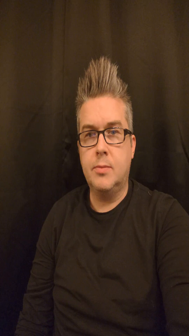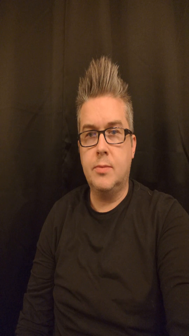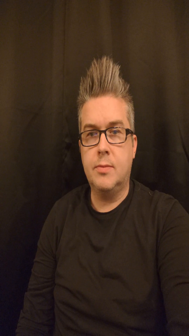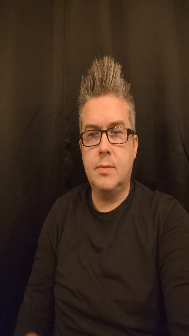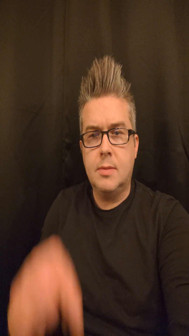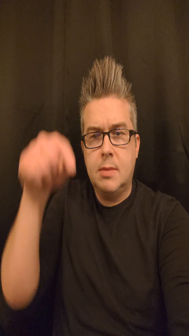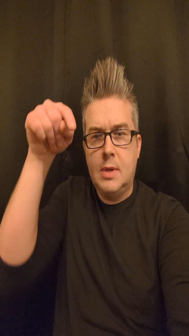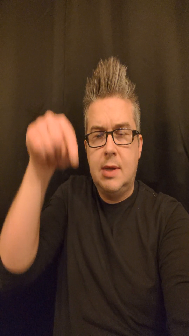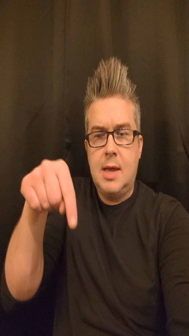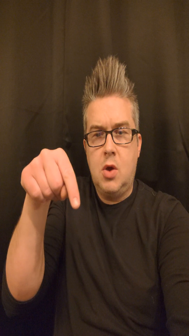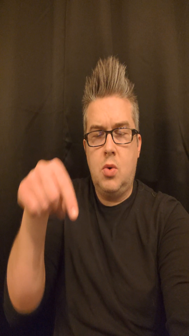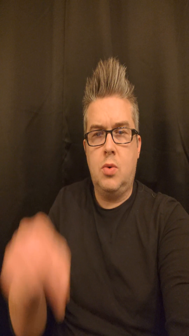down